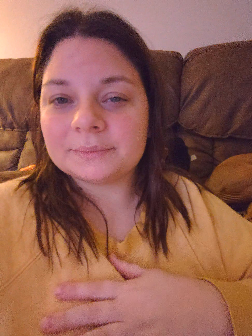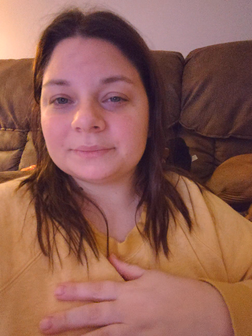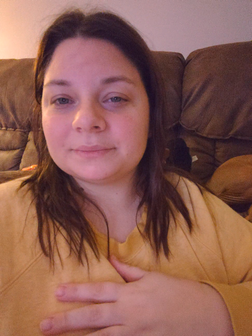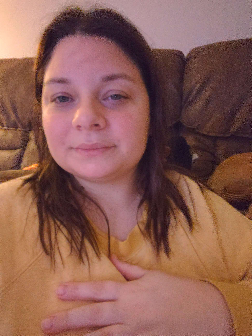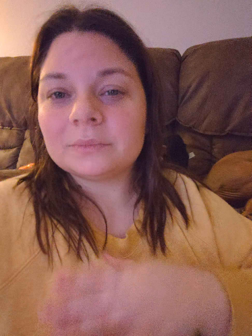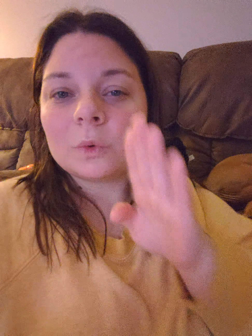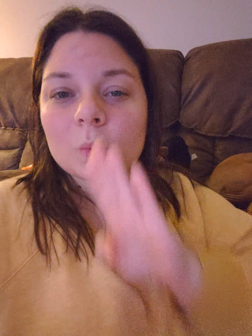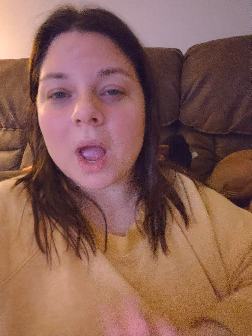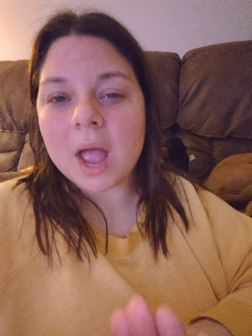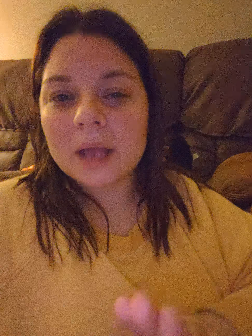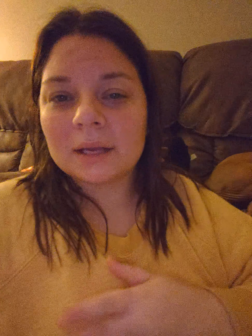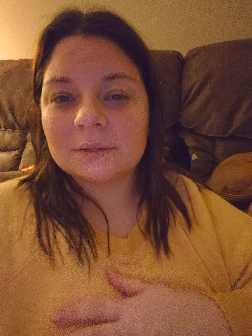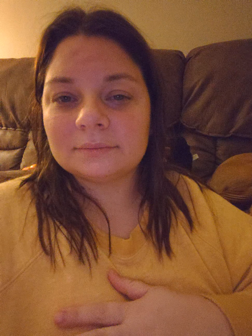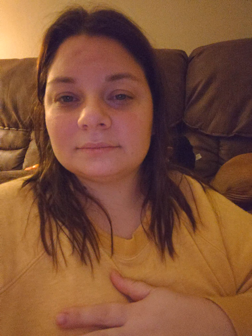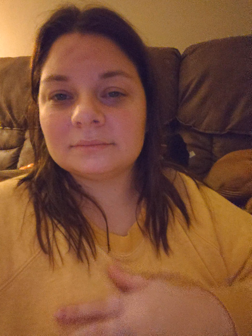quiet